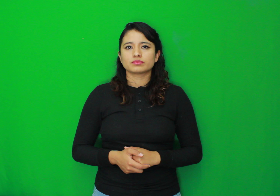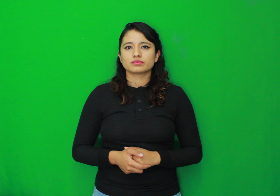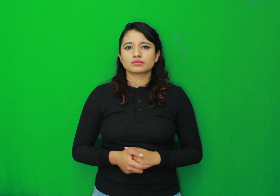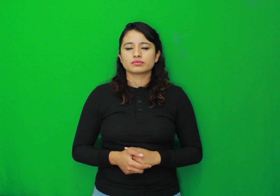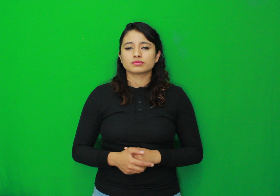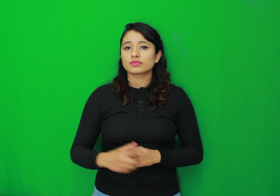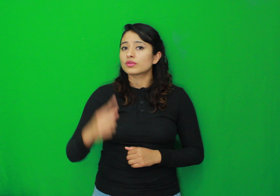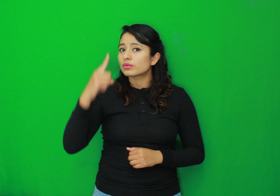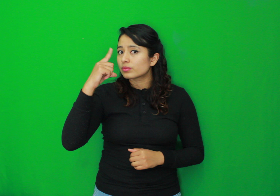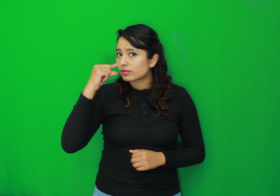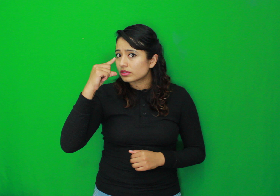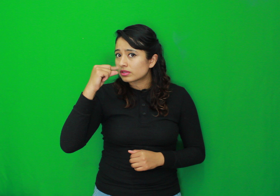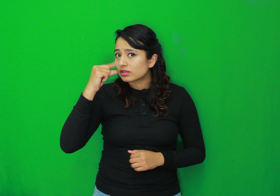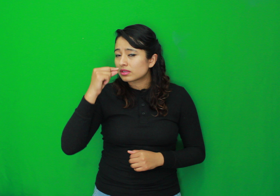policía